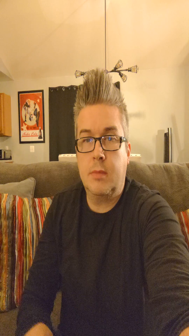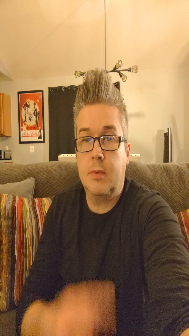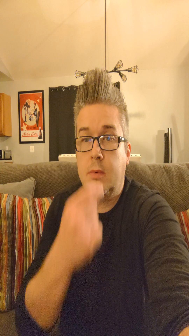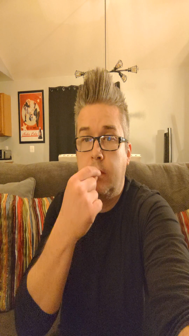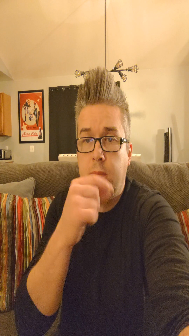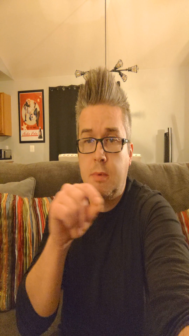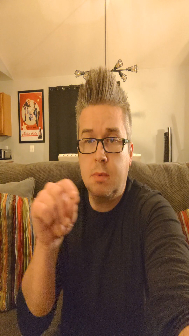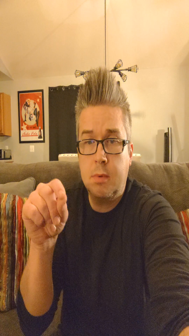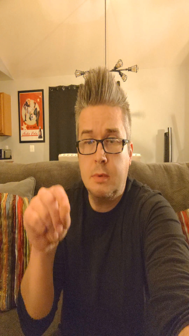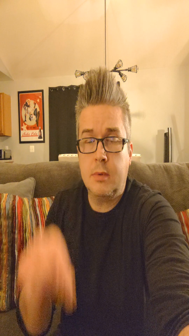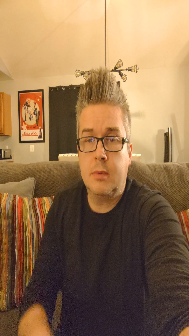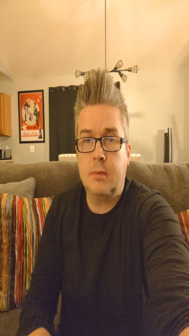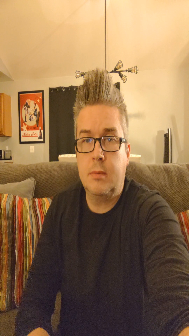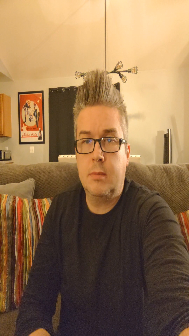pencil